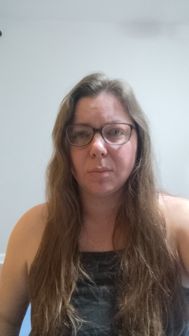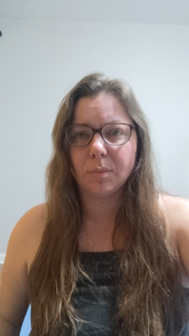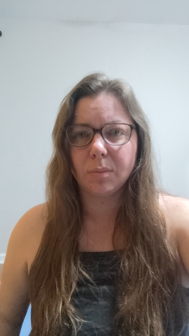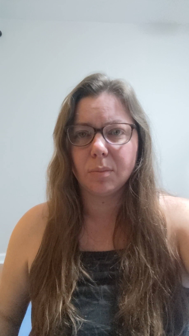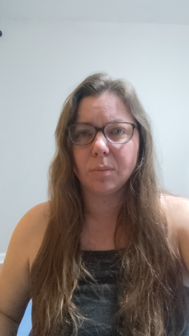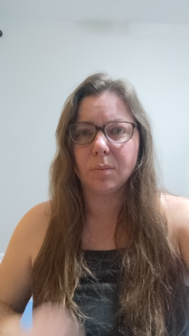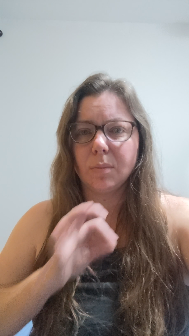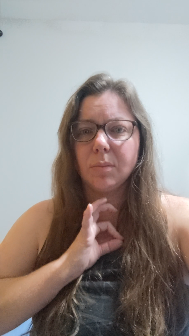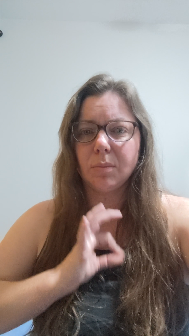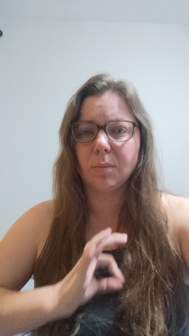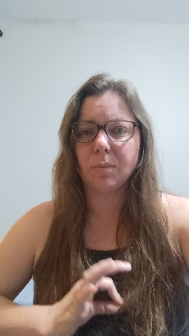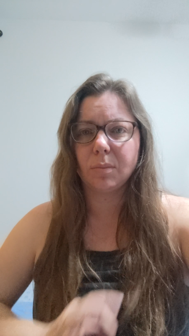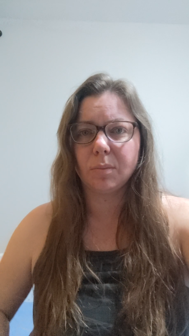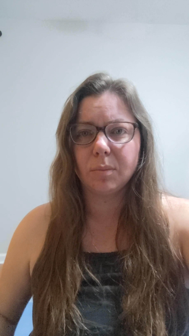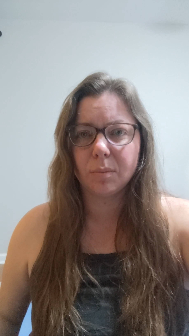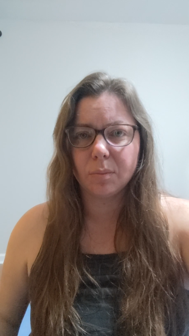button